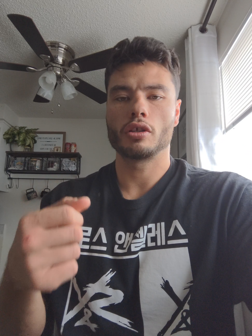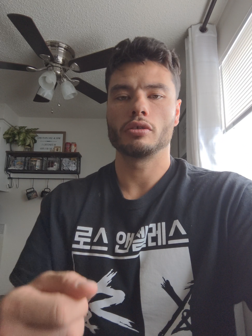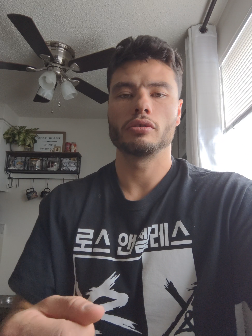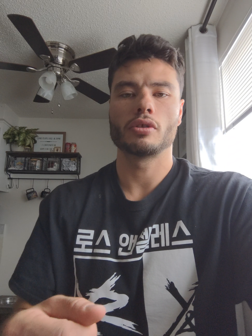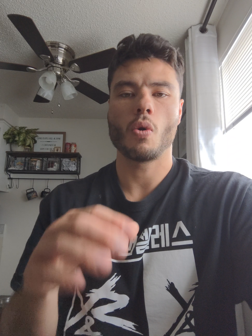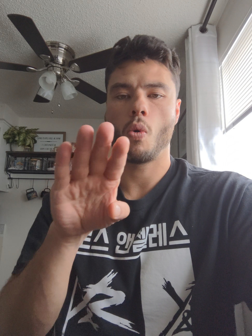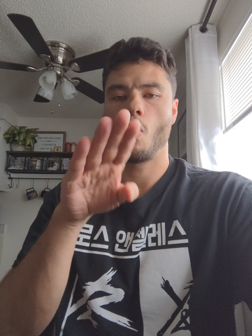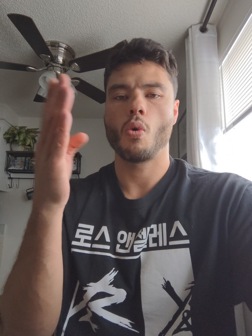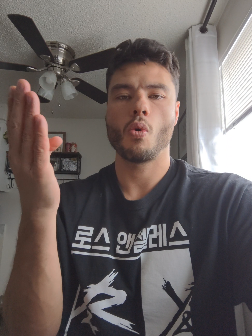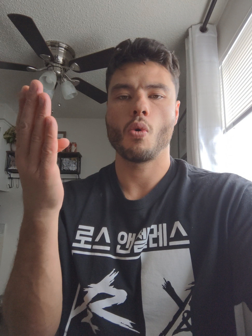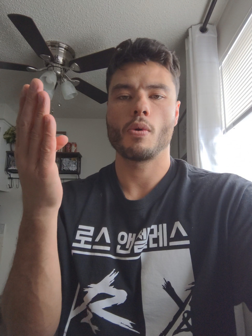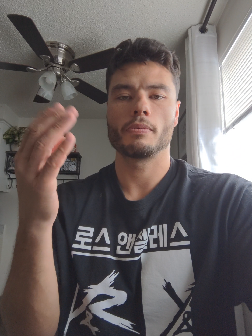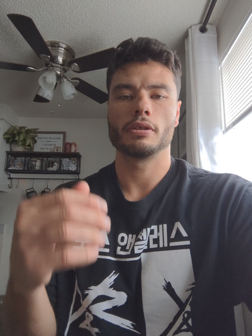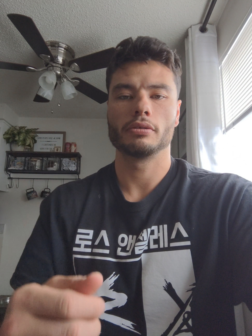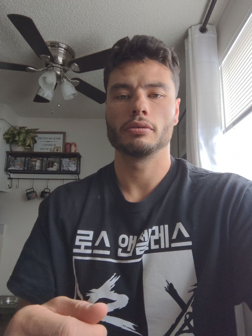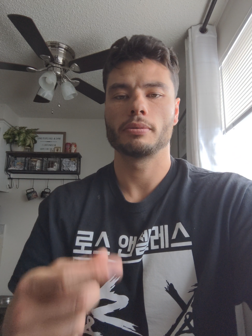open